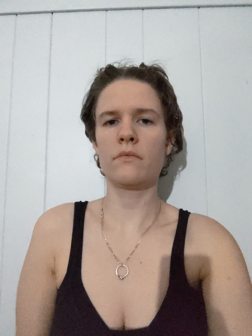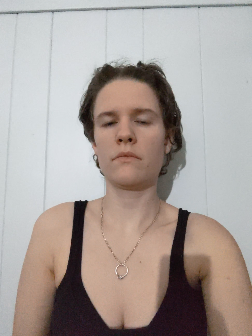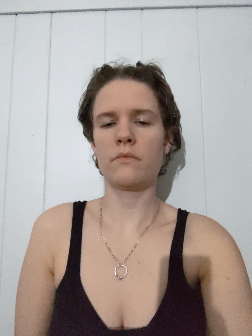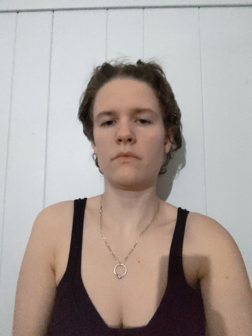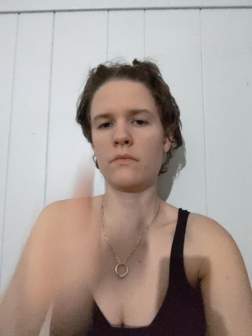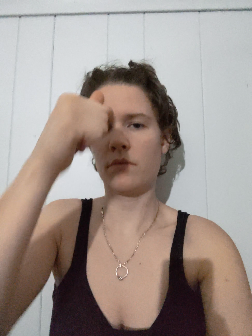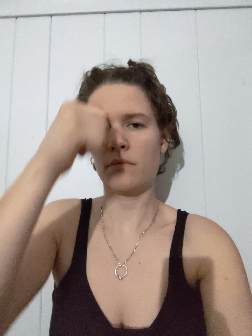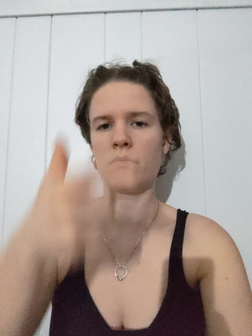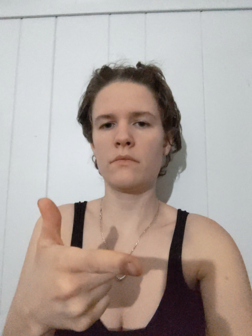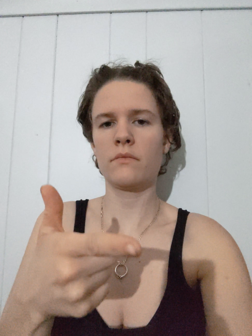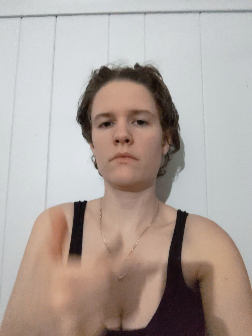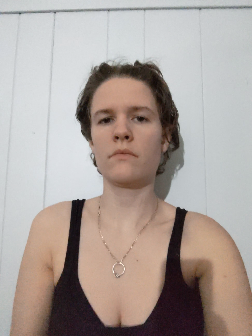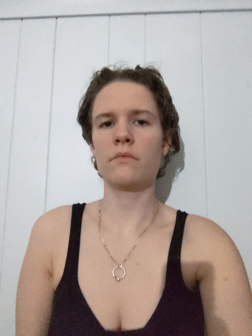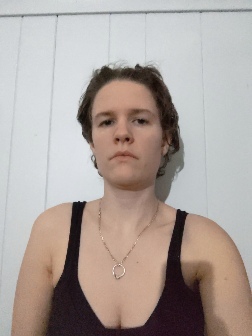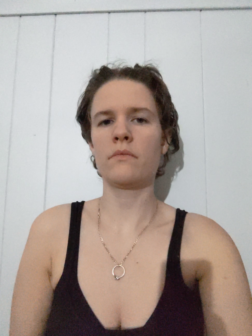brother